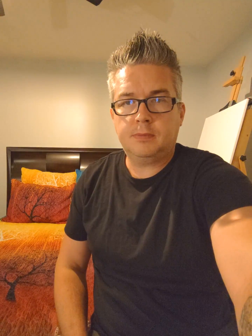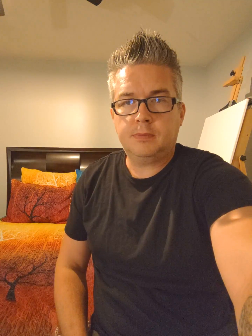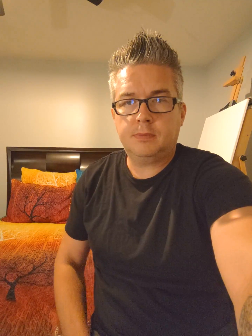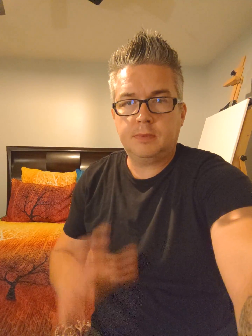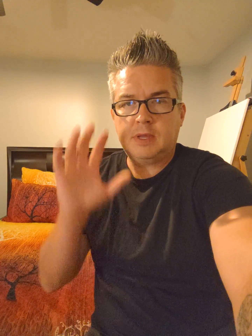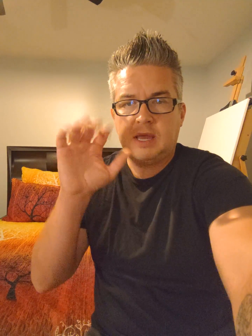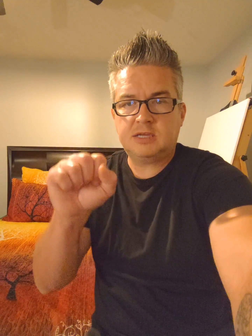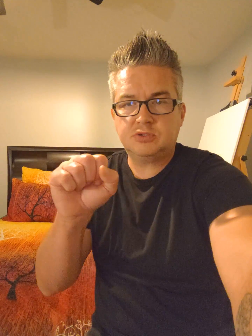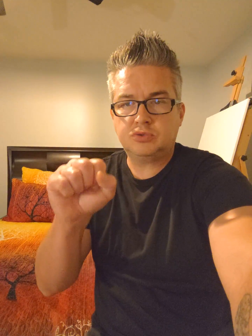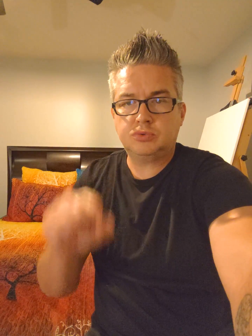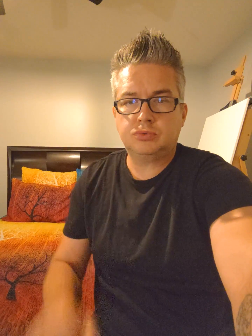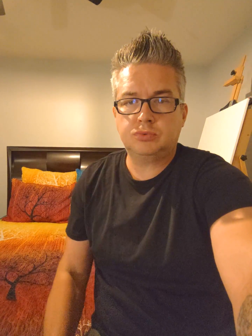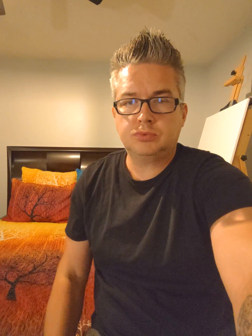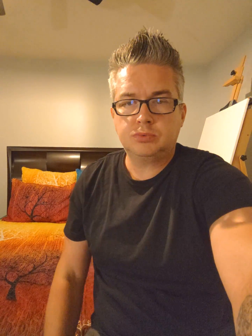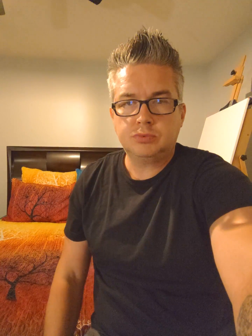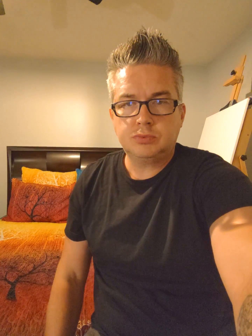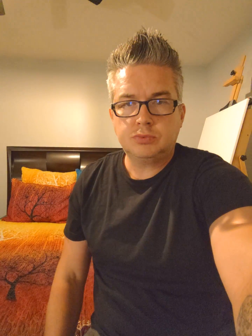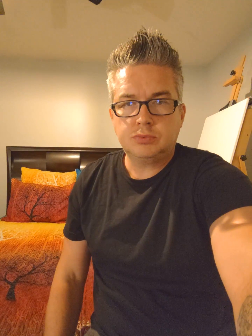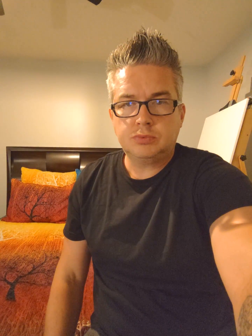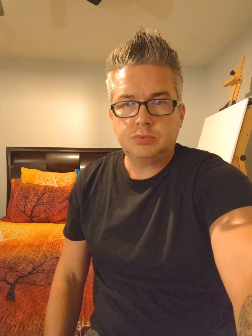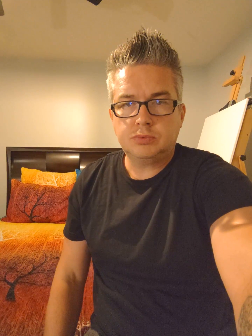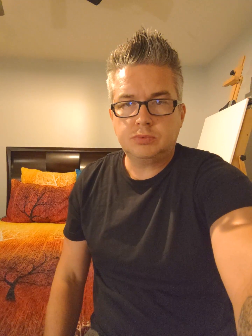catch